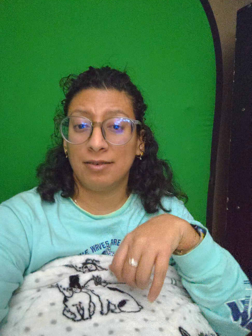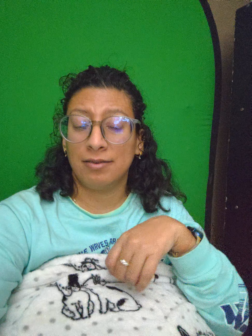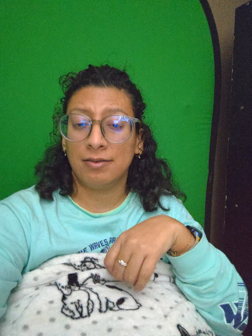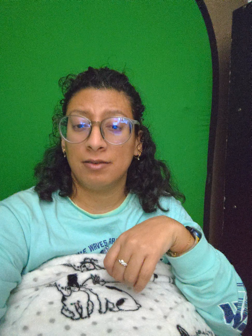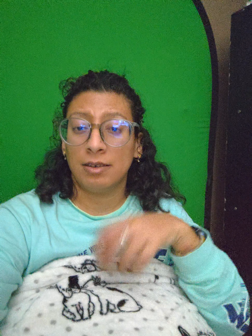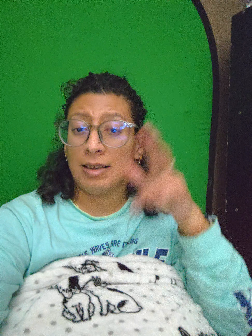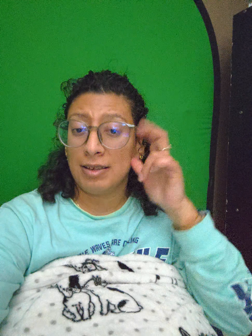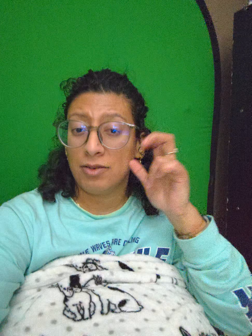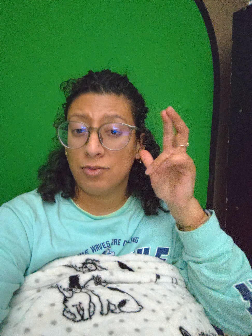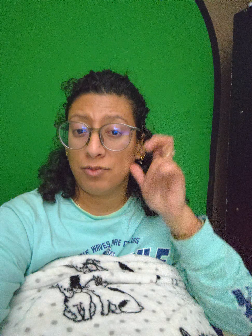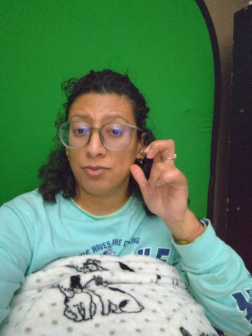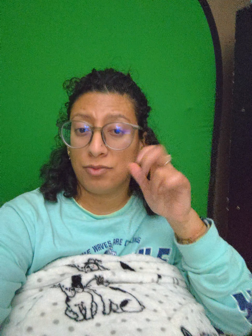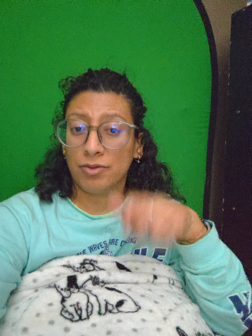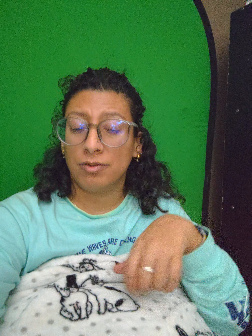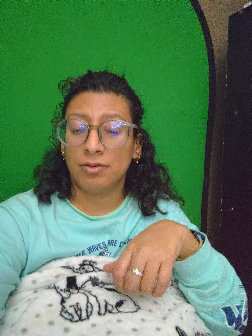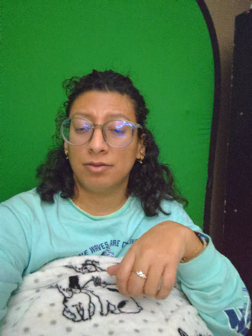hear